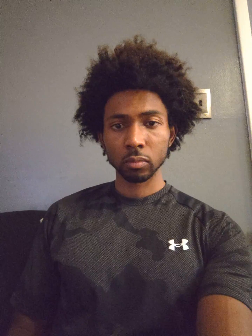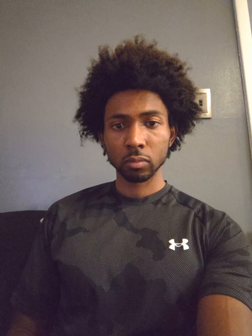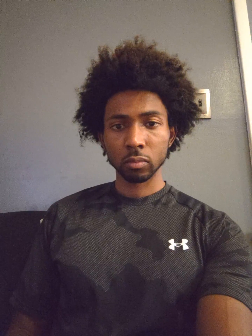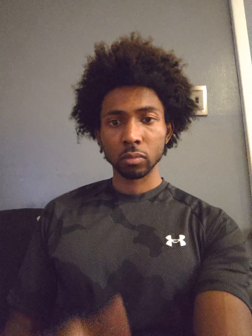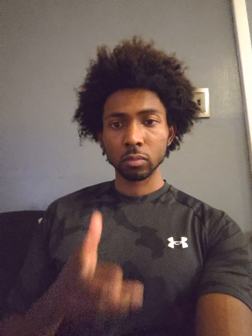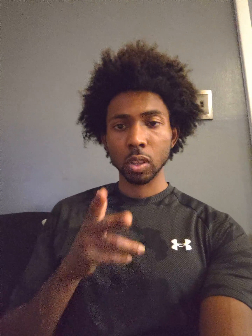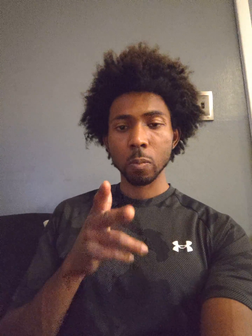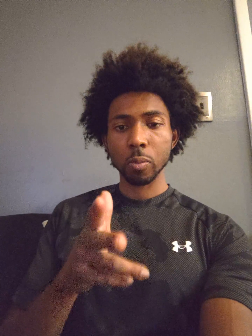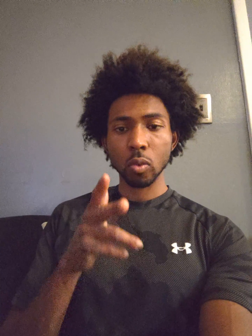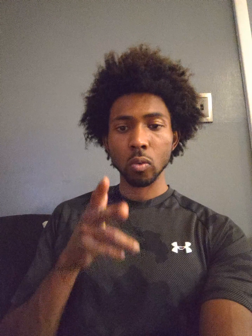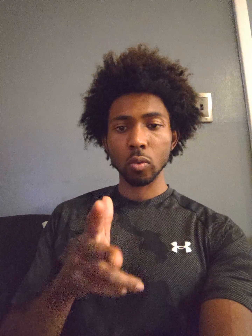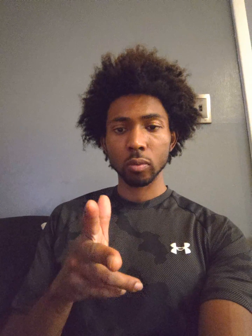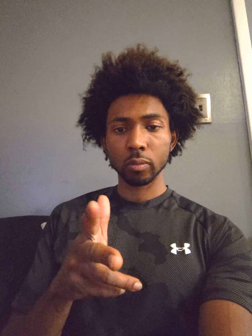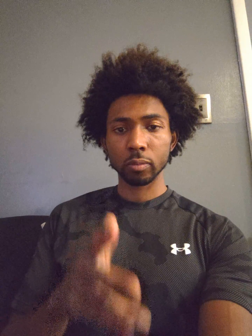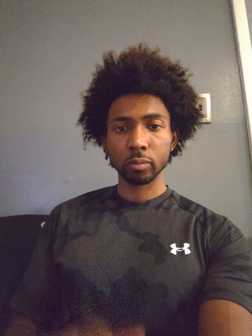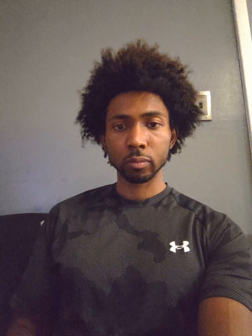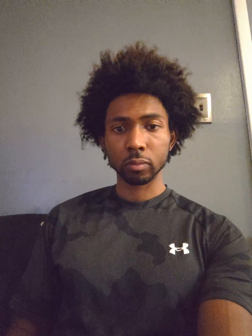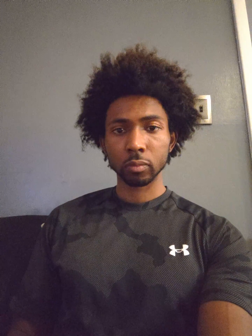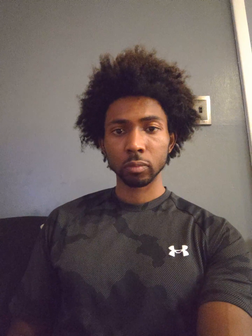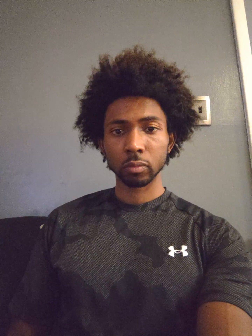garage